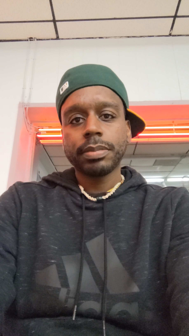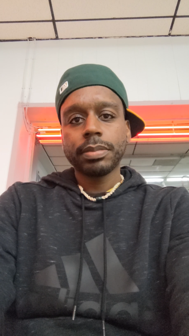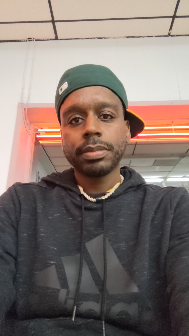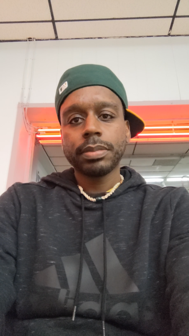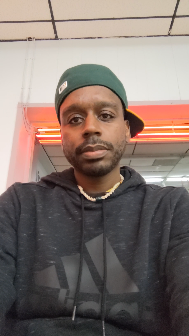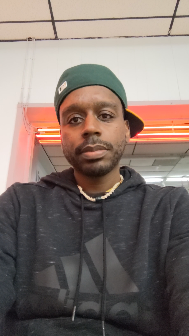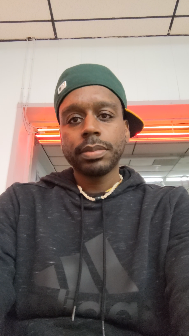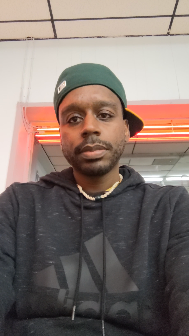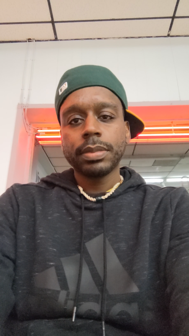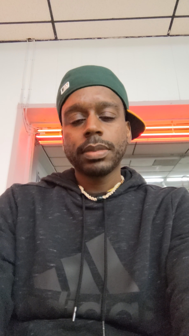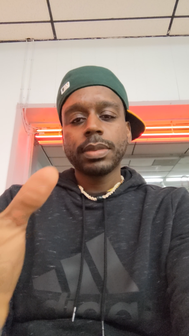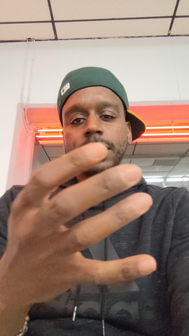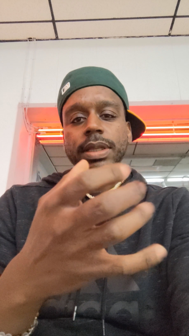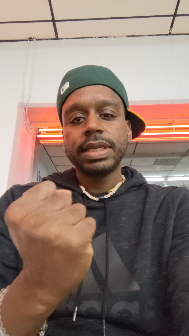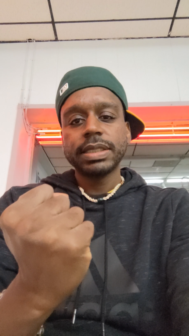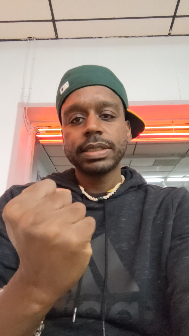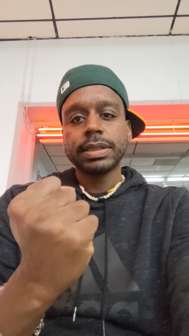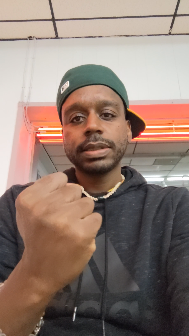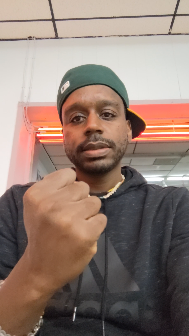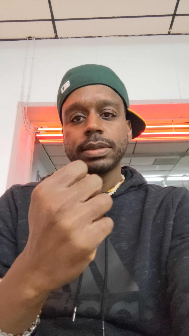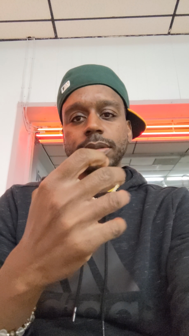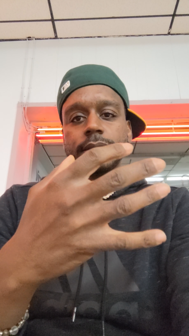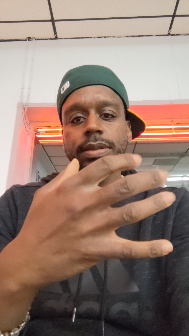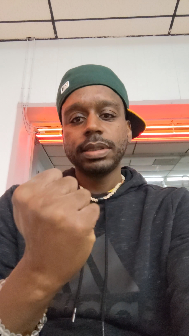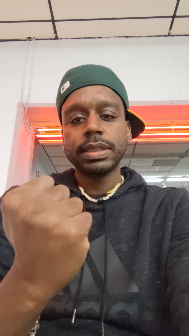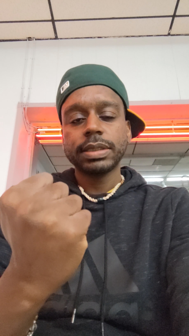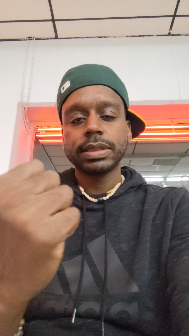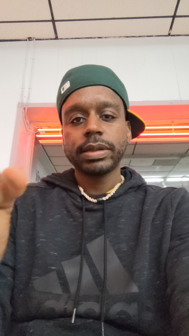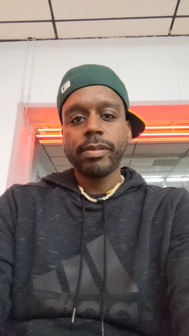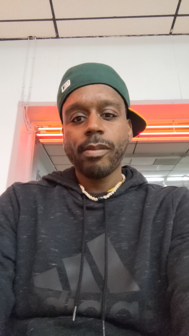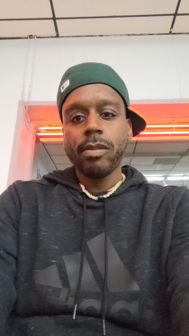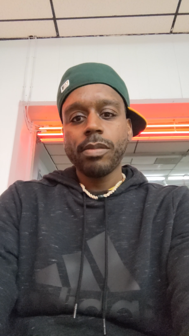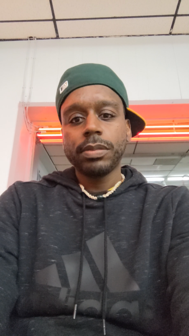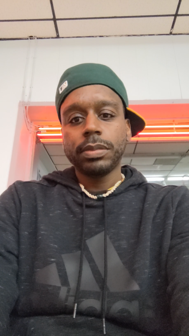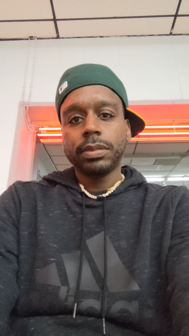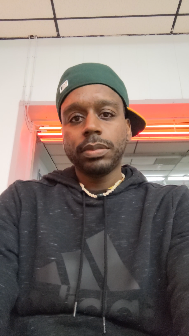get